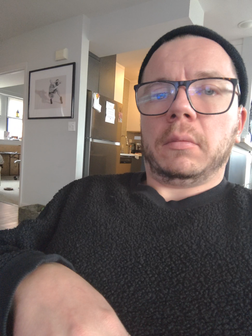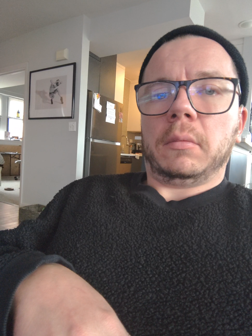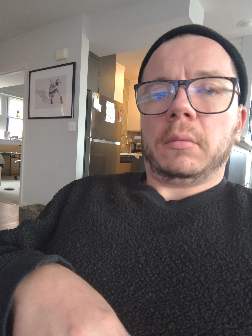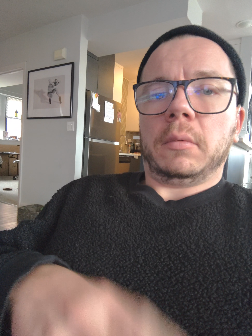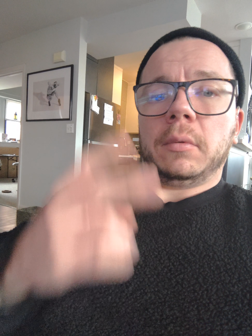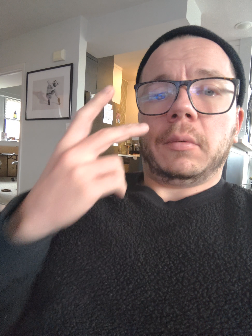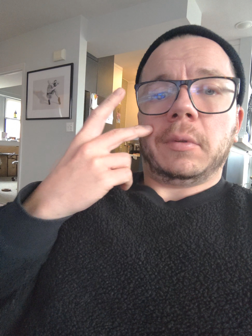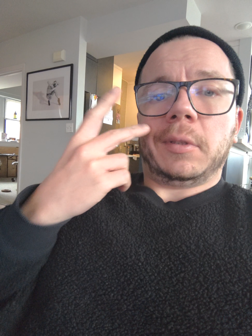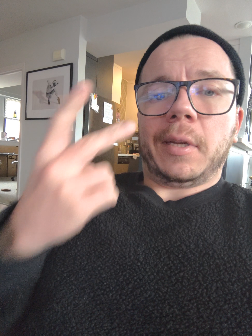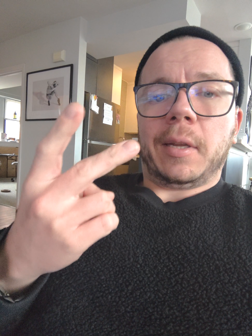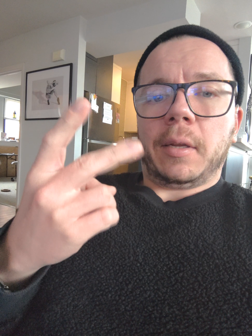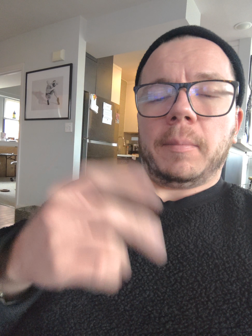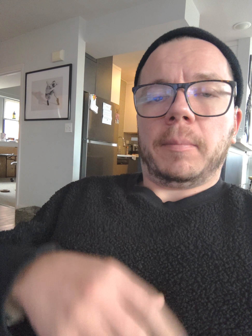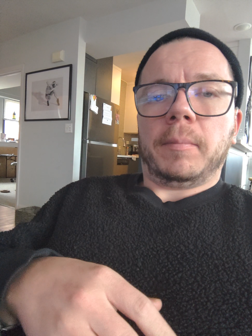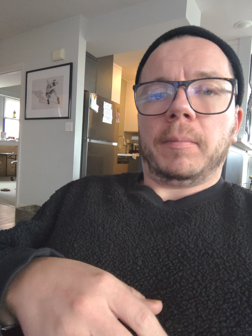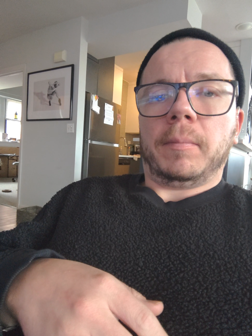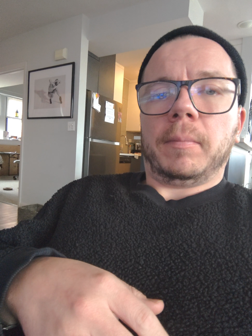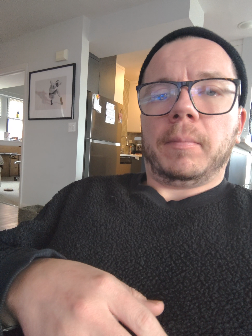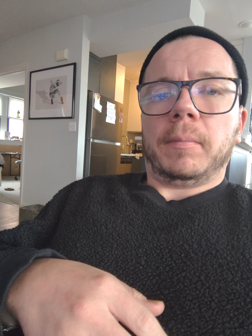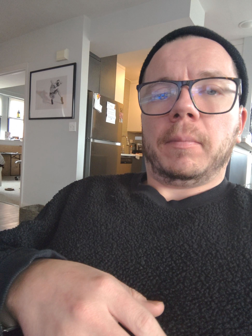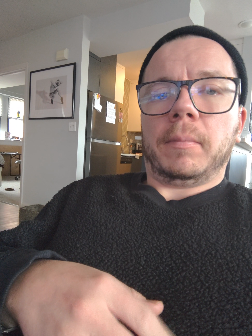see